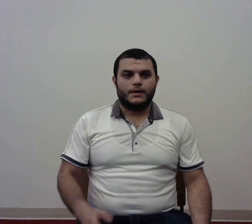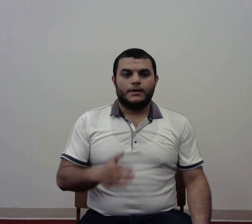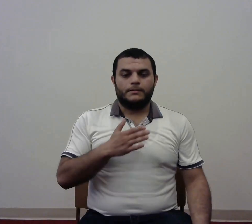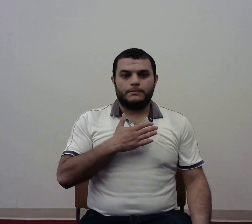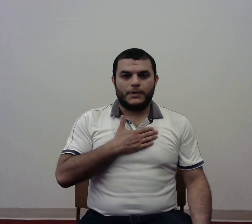mən